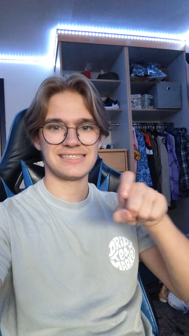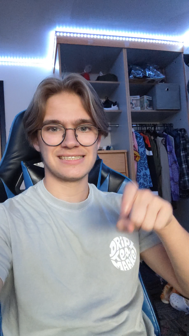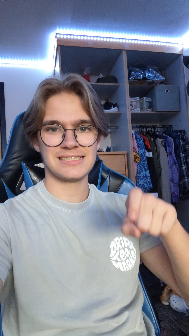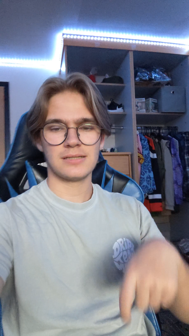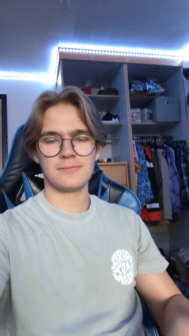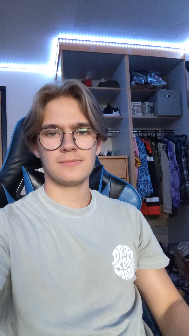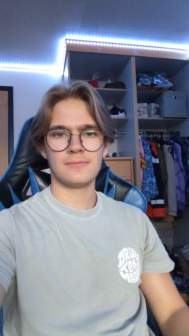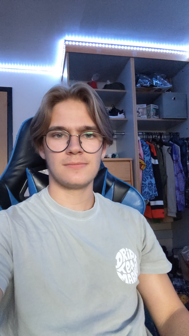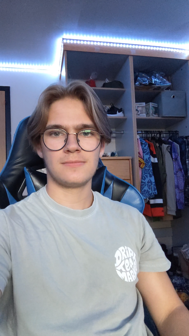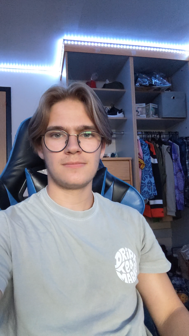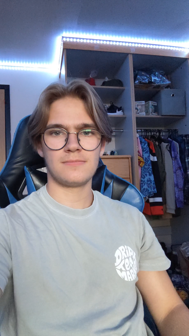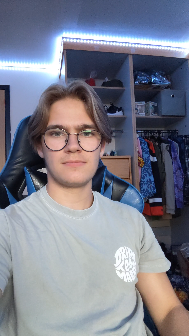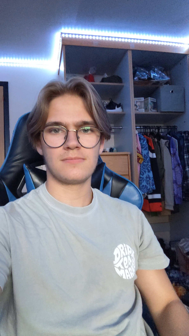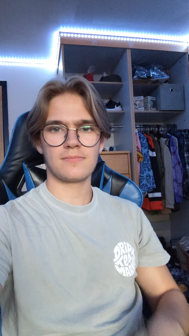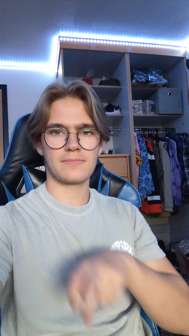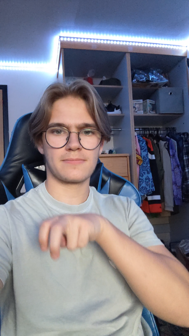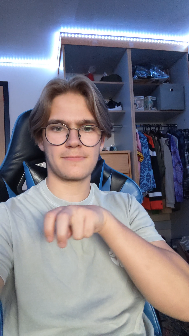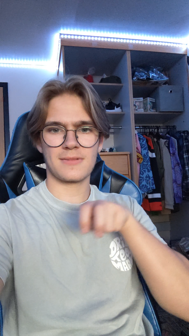bench